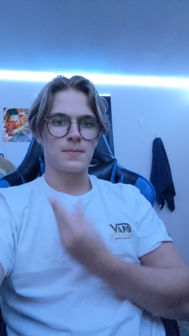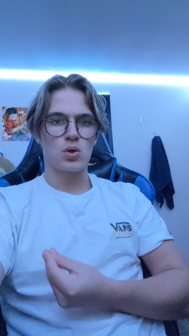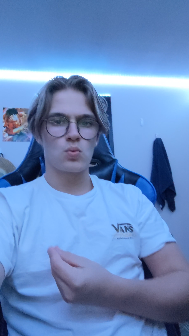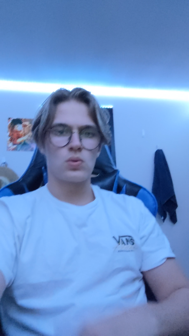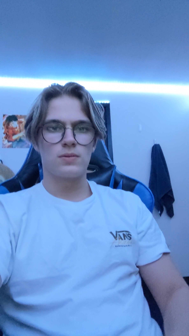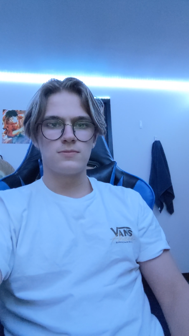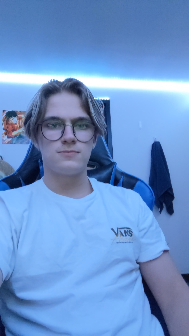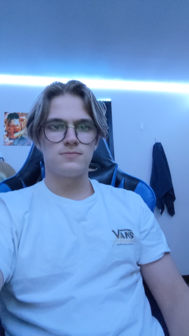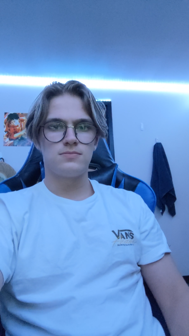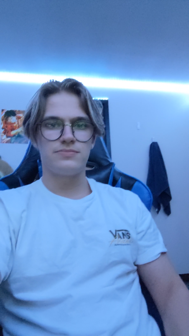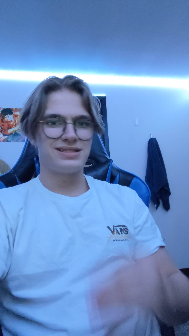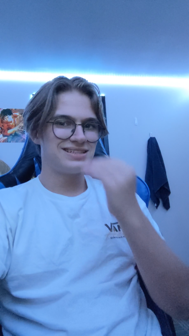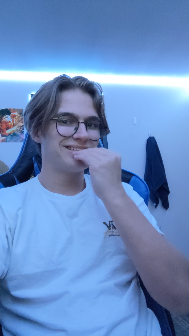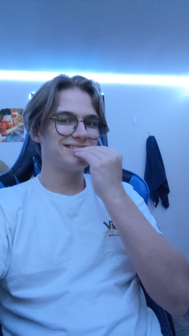eat